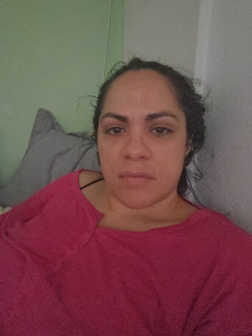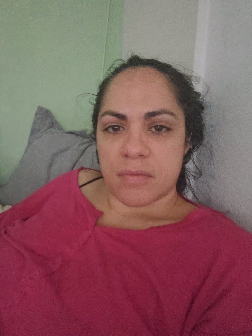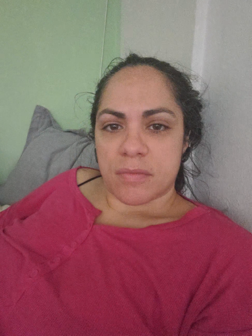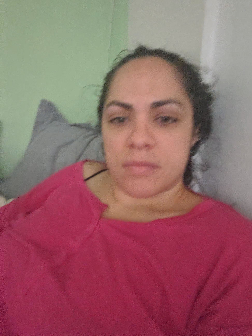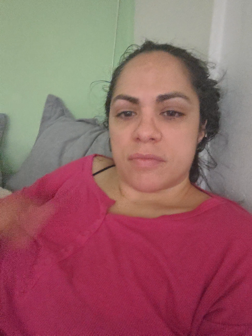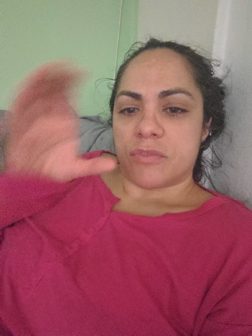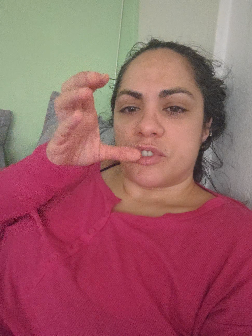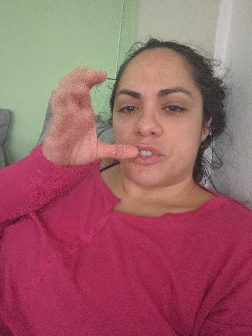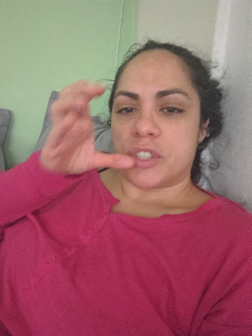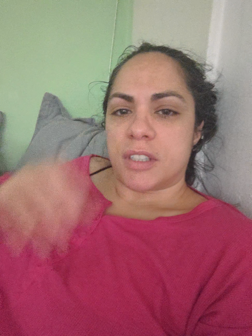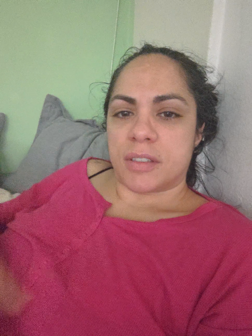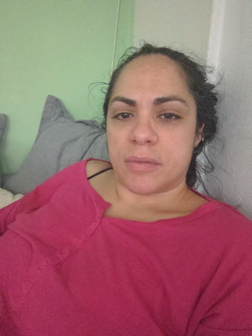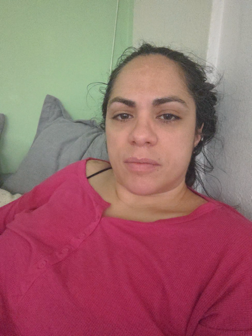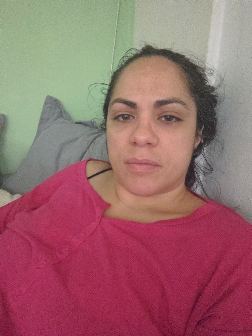drink